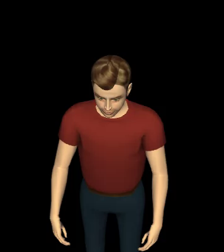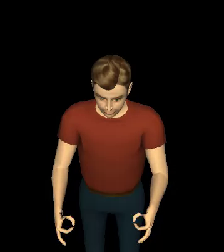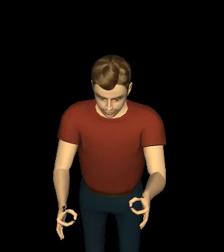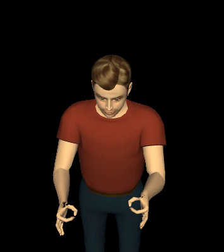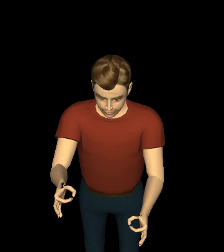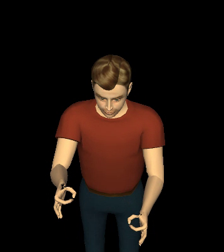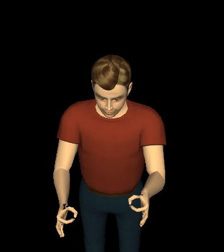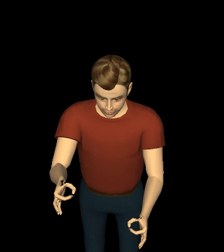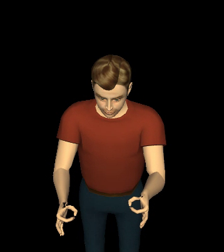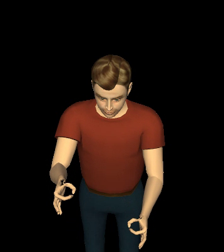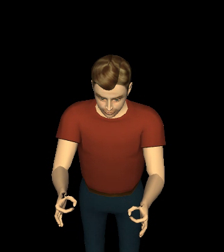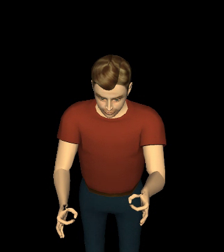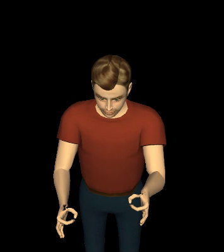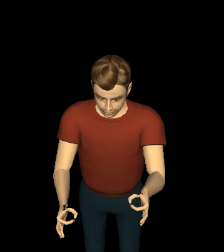محكمة